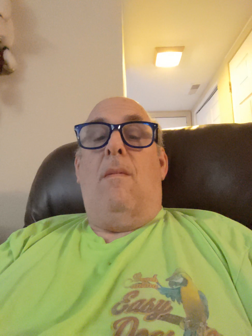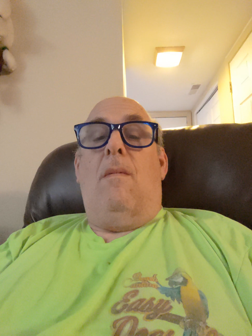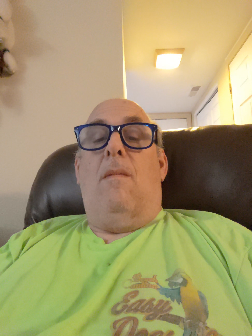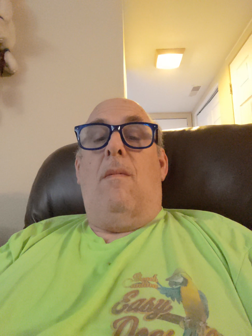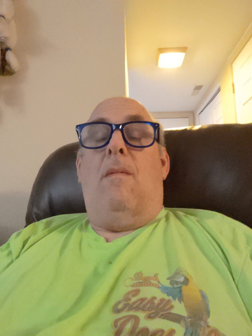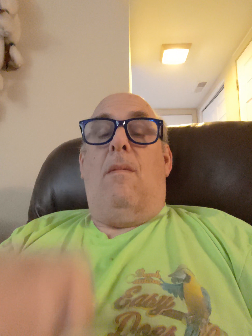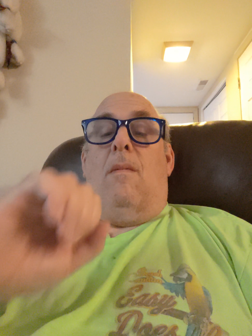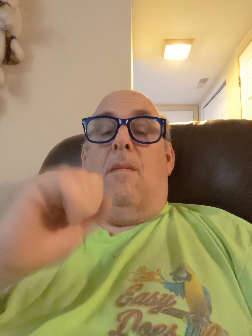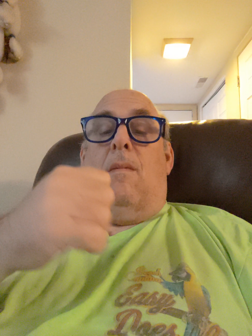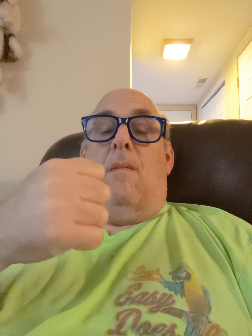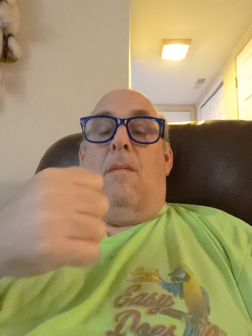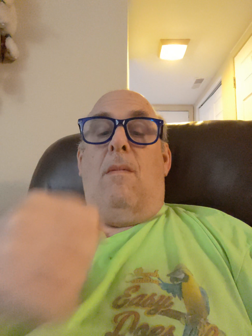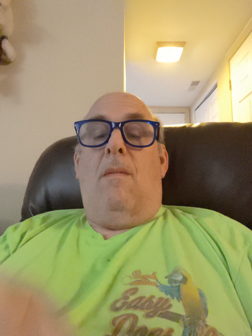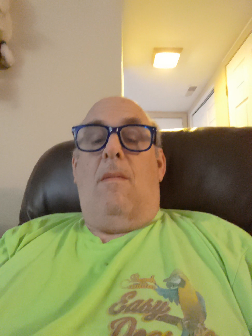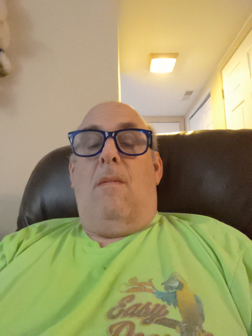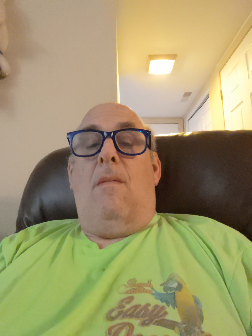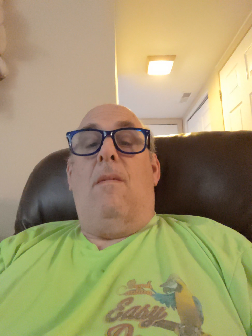make